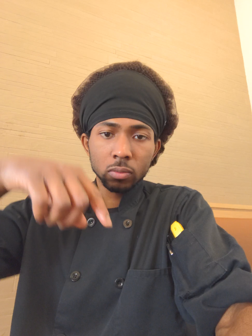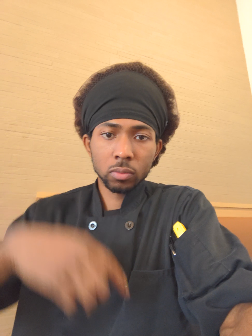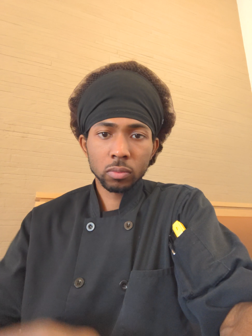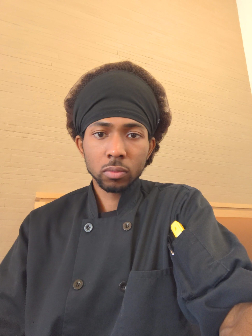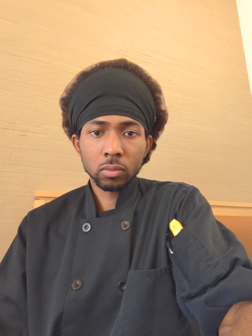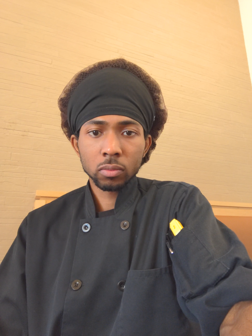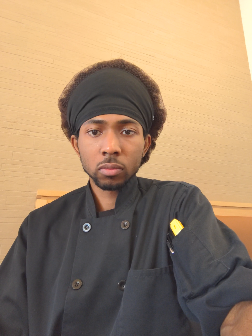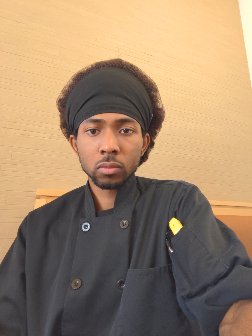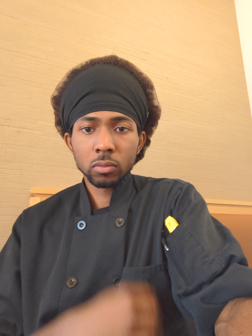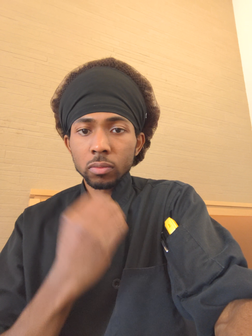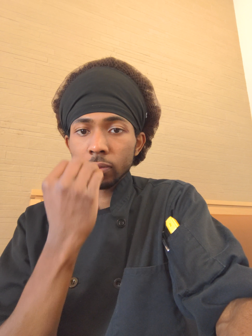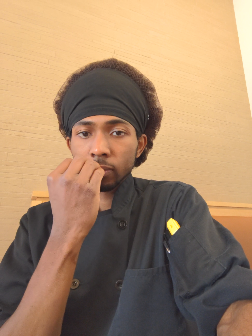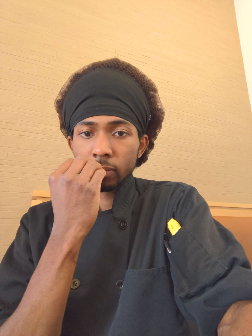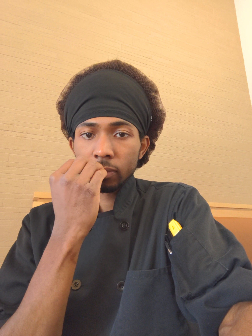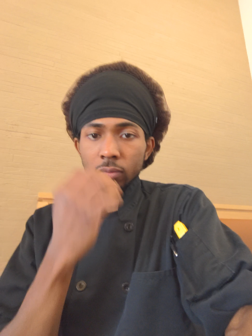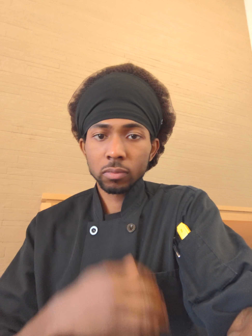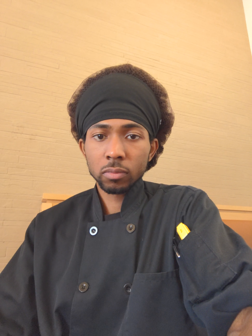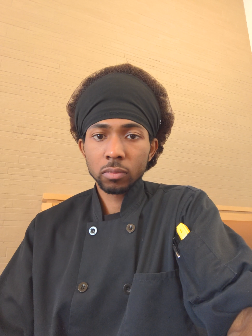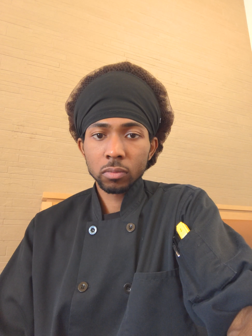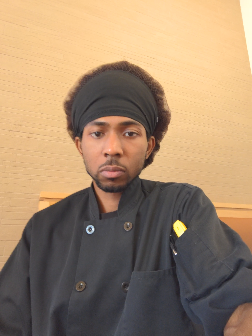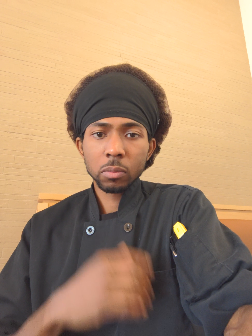eat